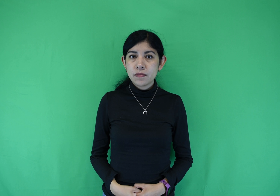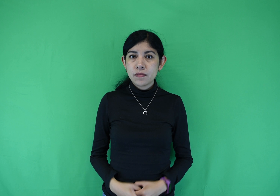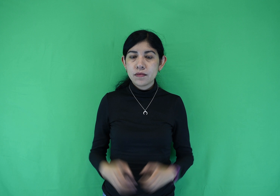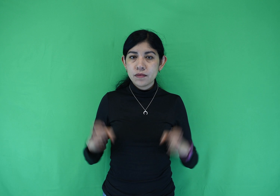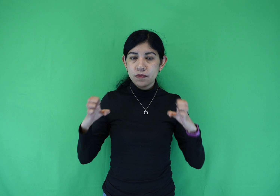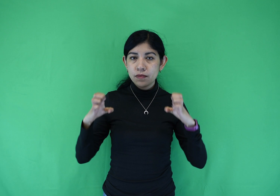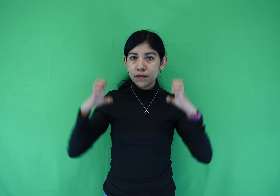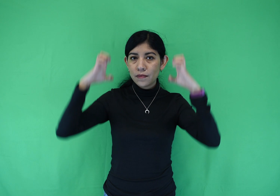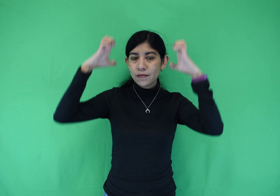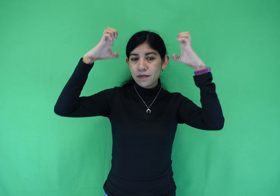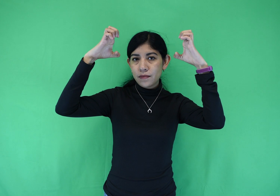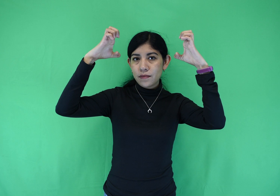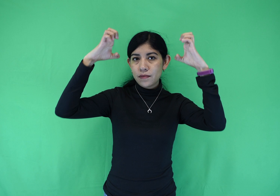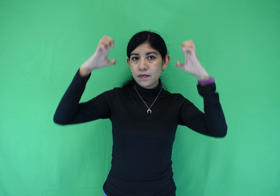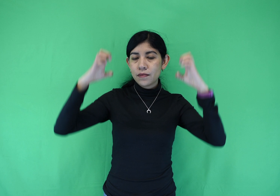edificio